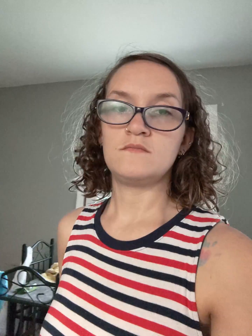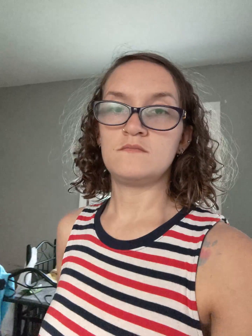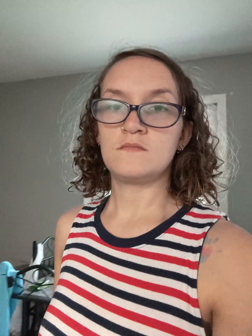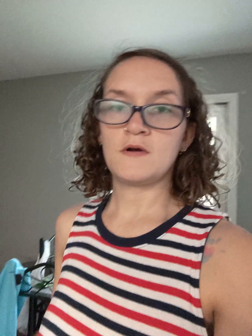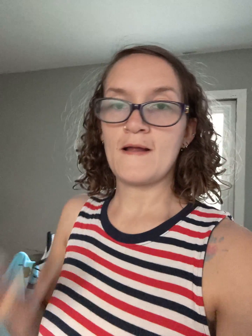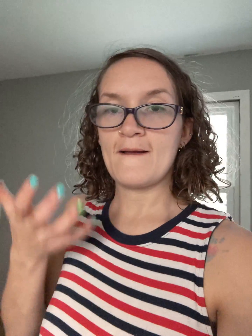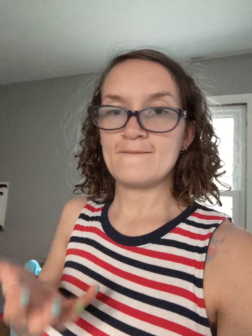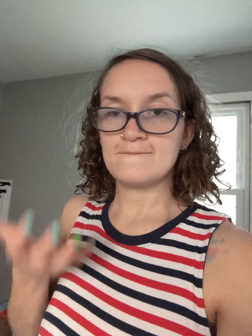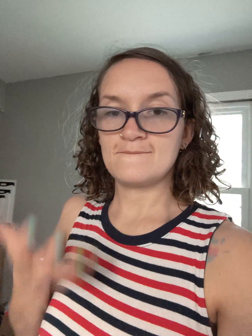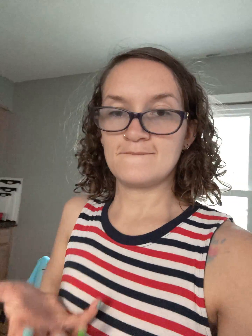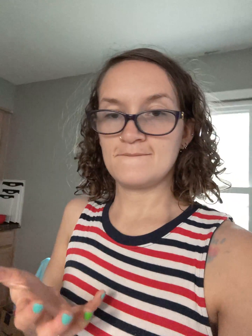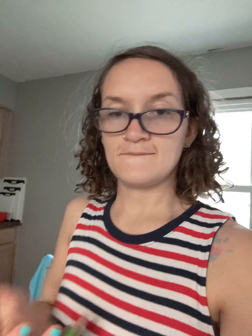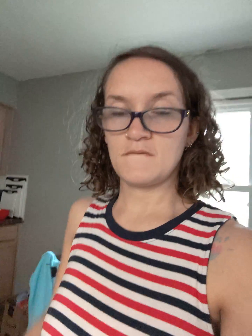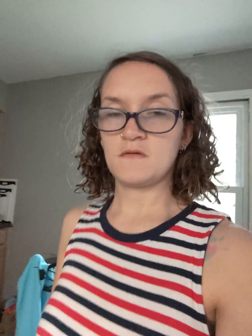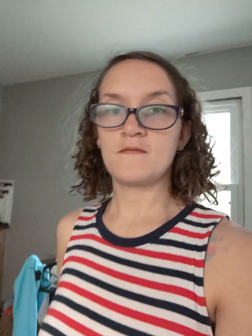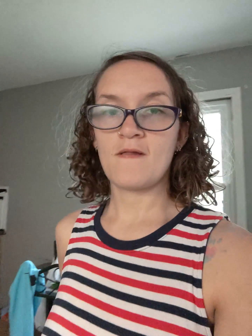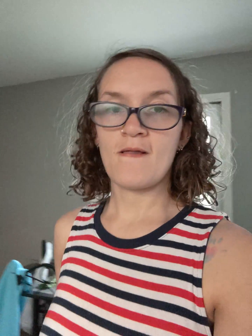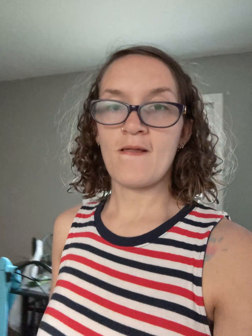heavy